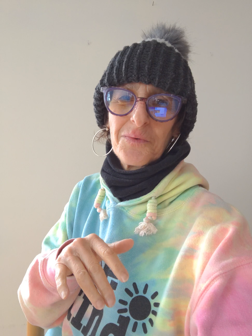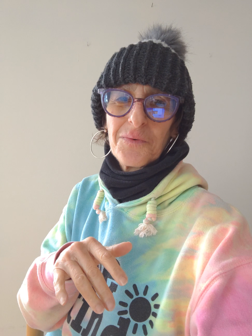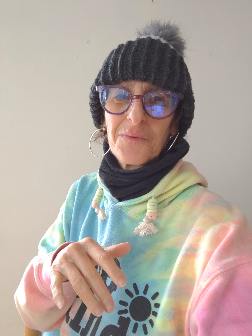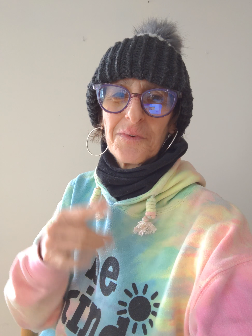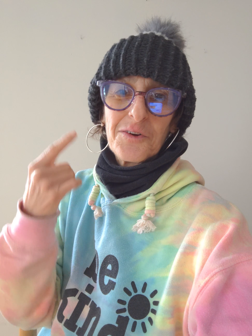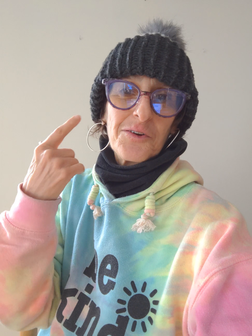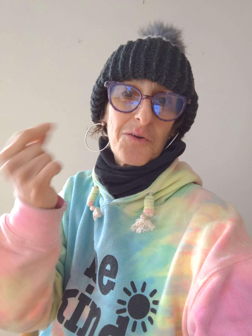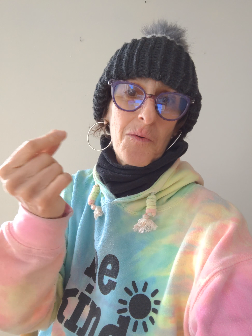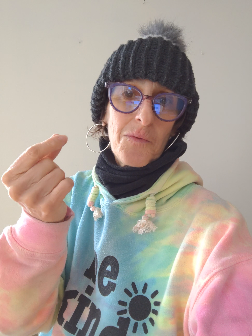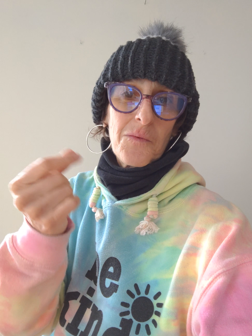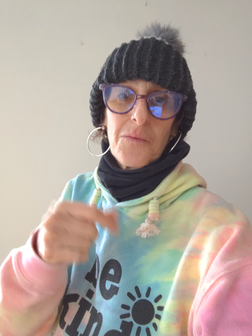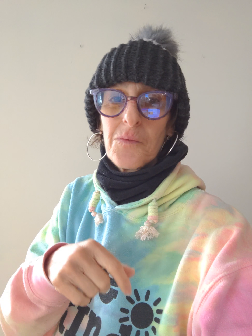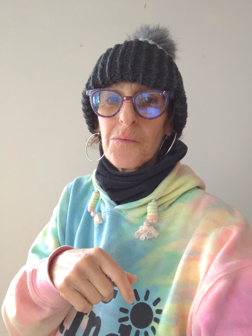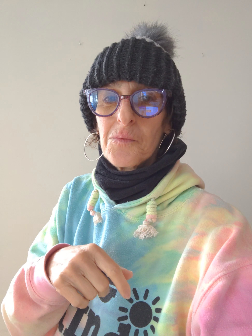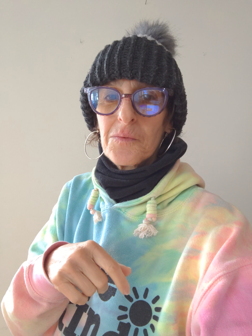go